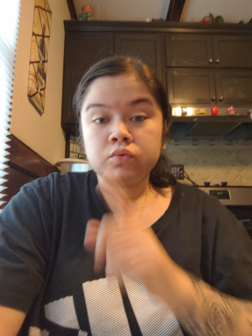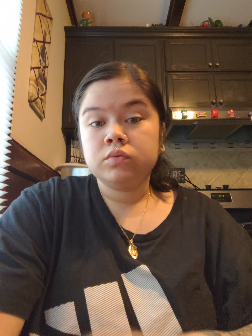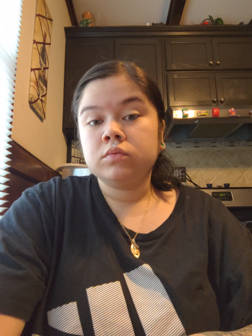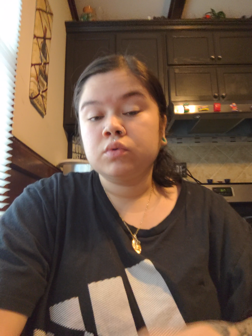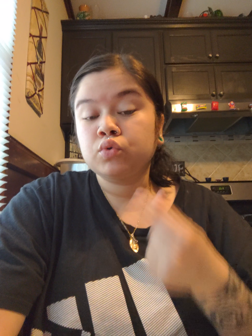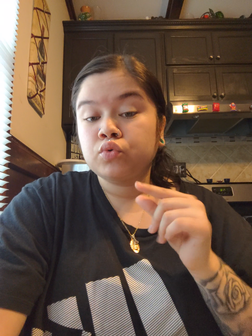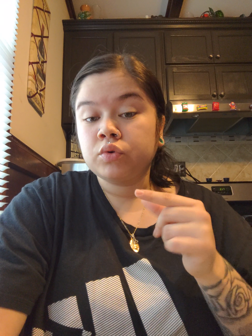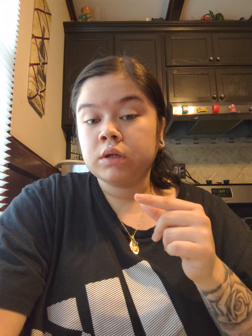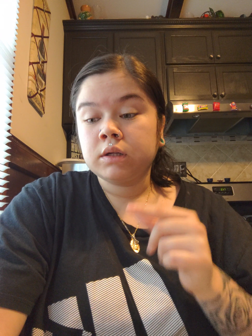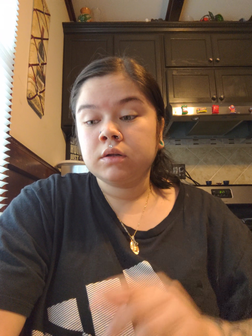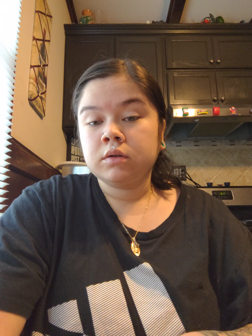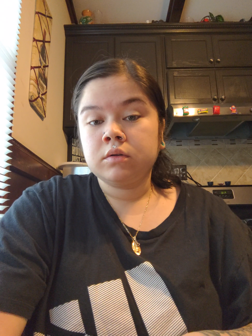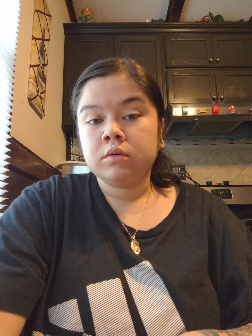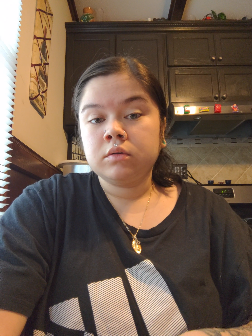green